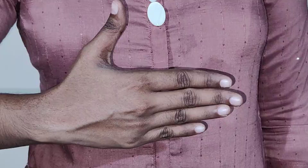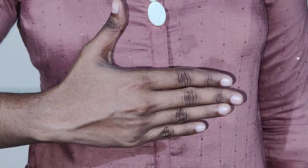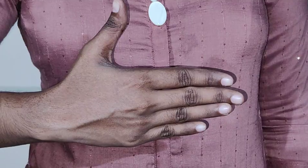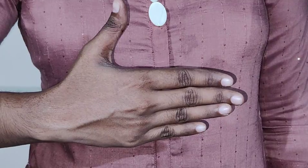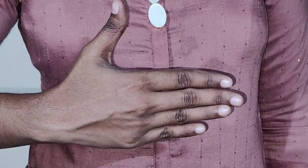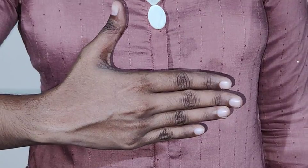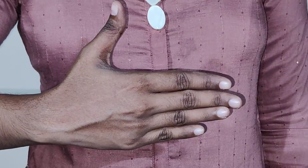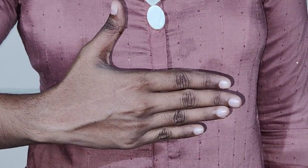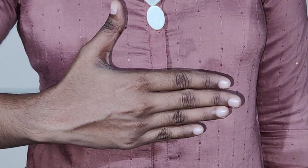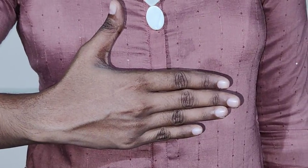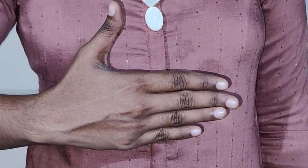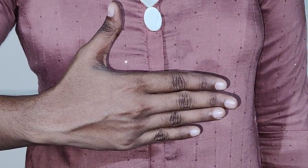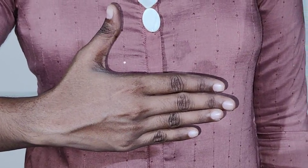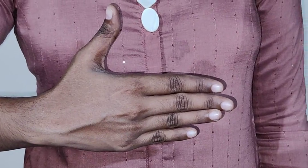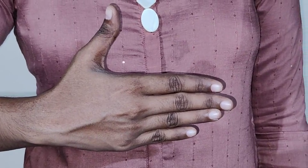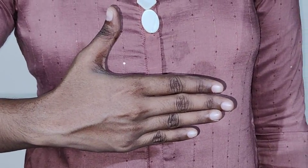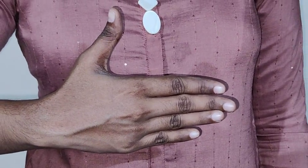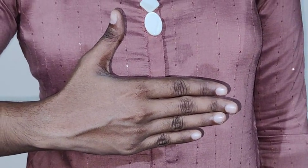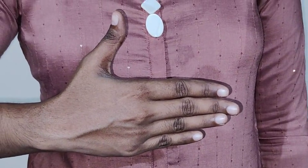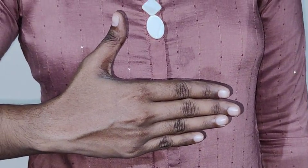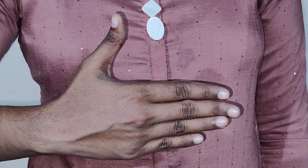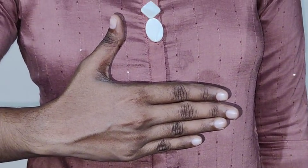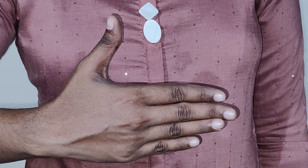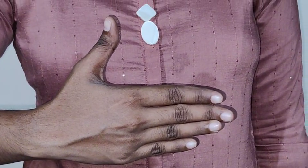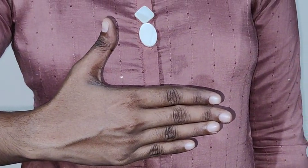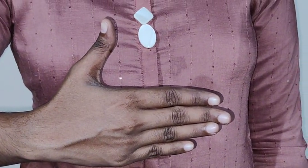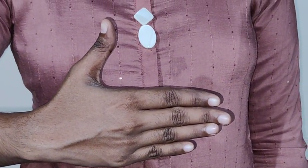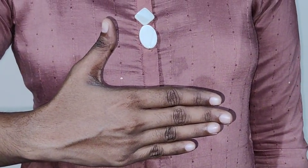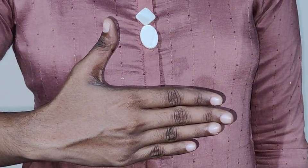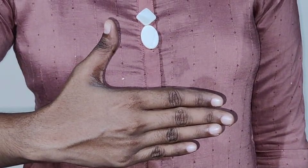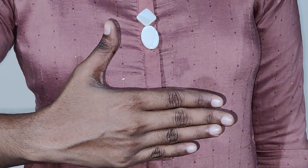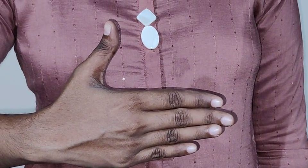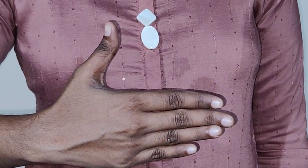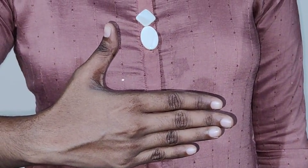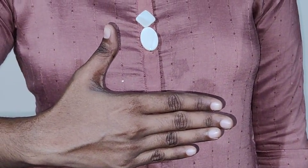ആ